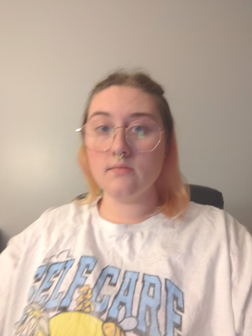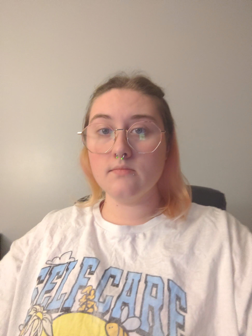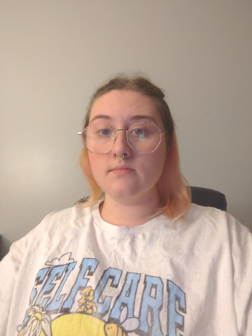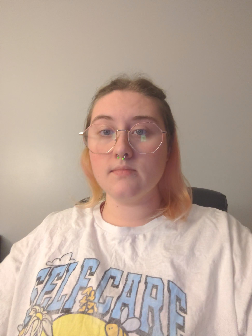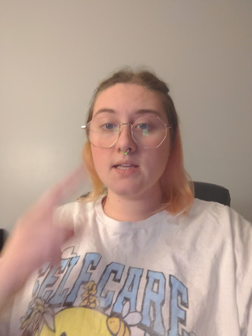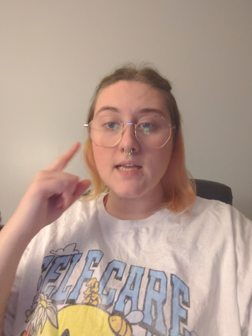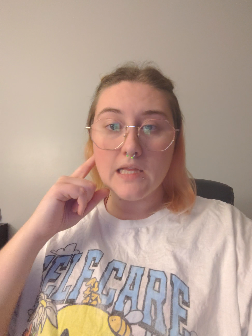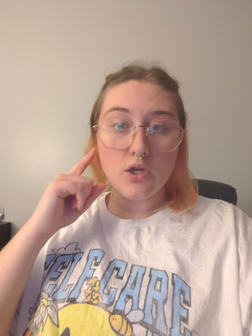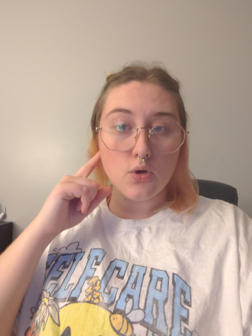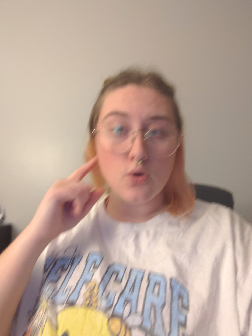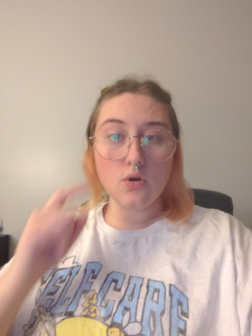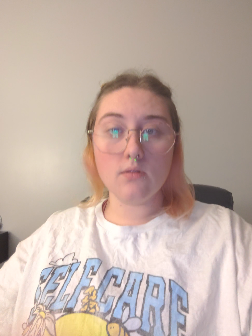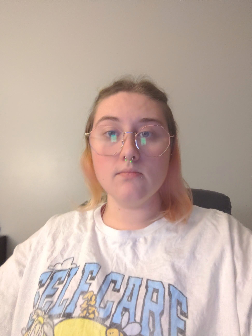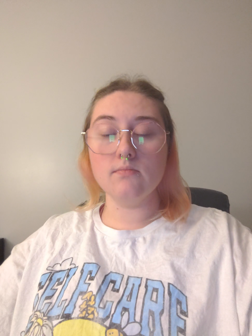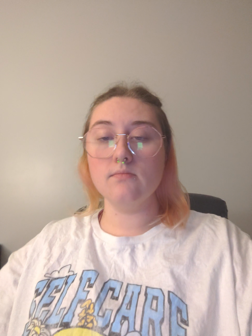ear